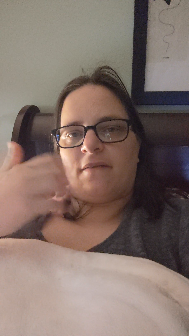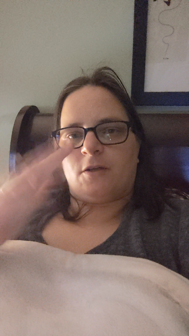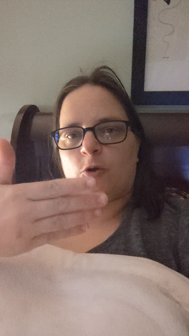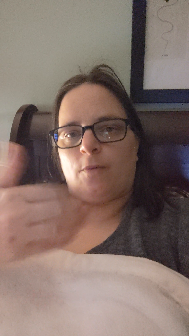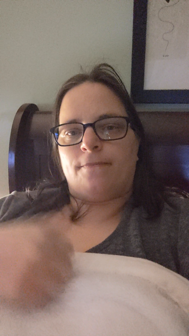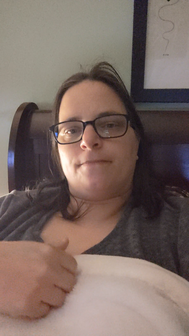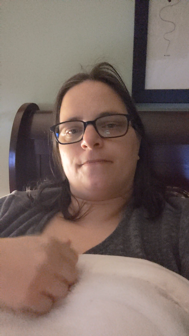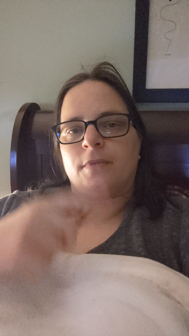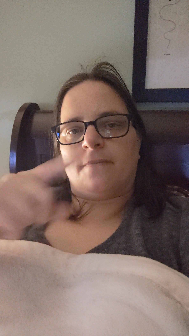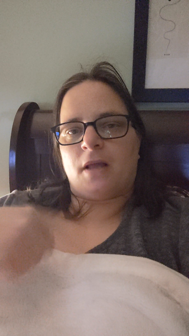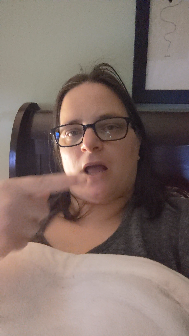about